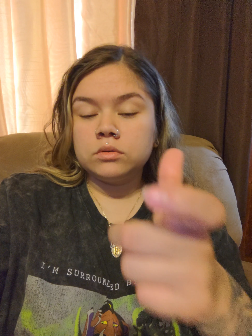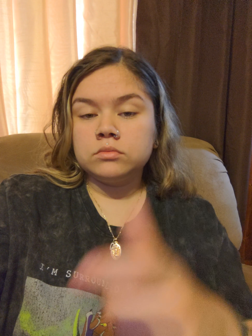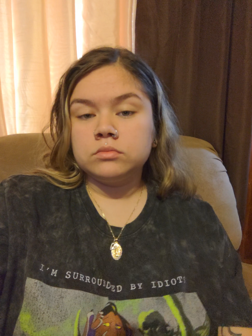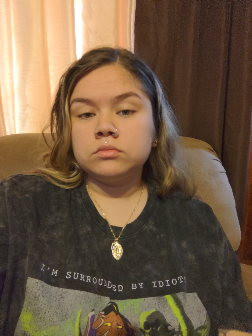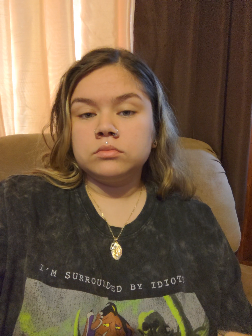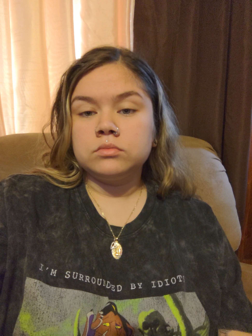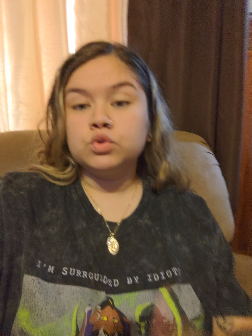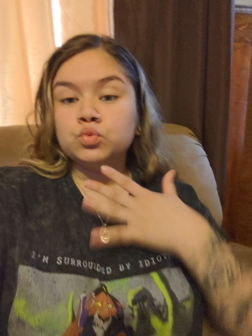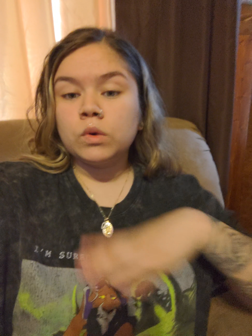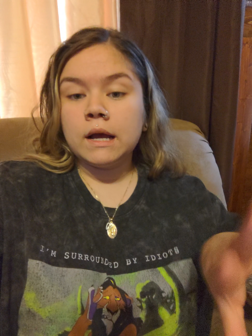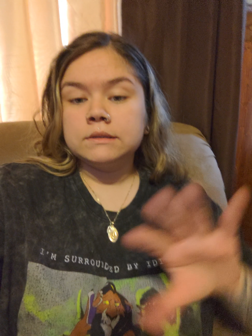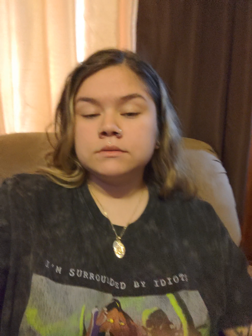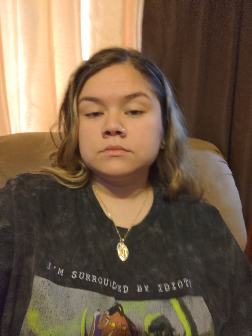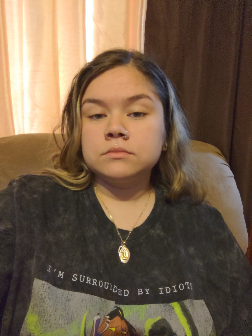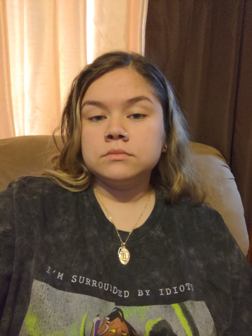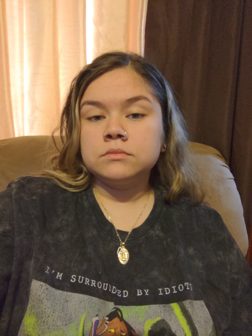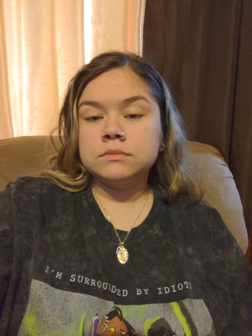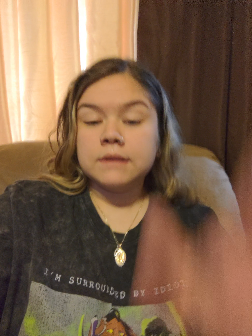dress